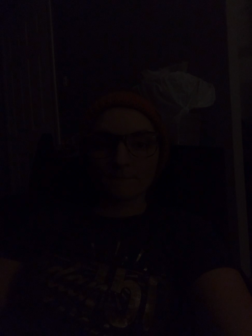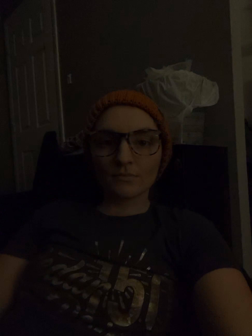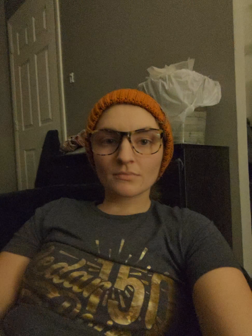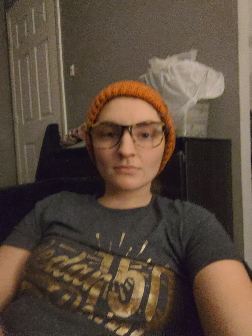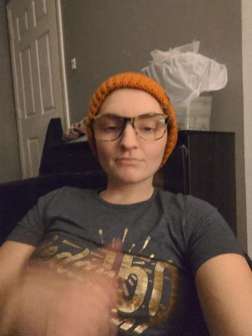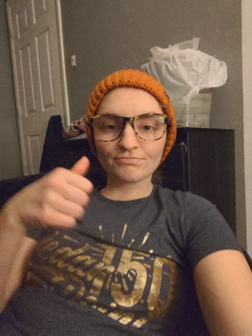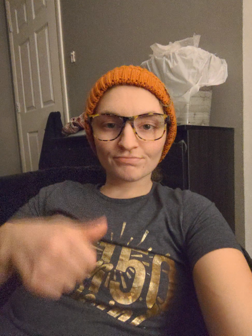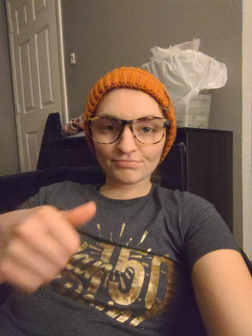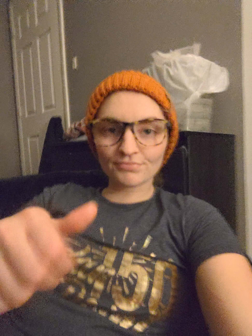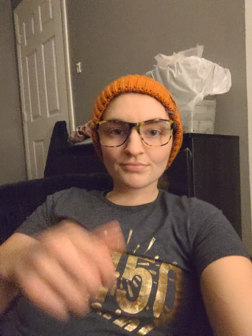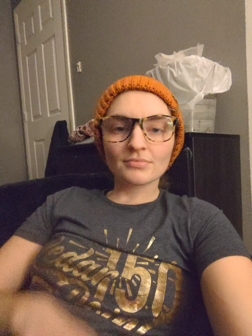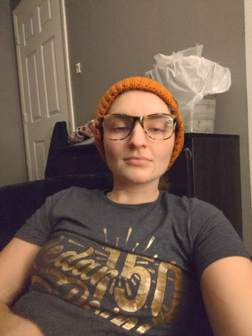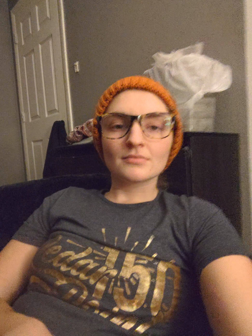puzzle